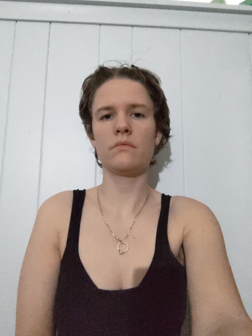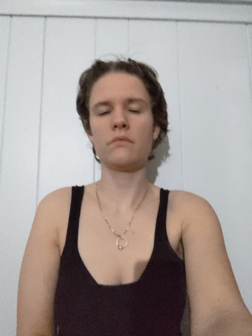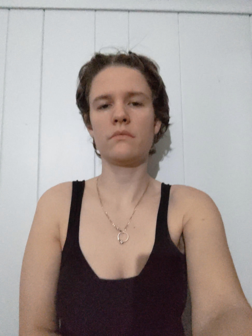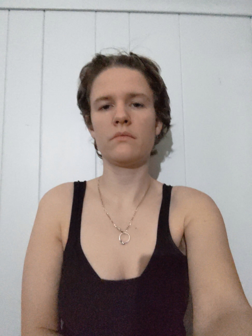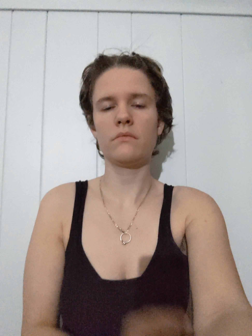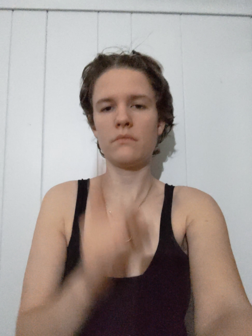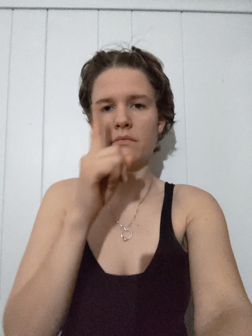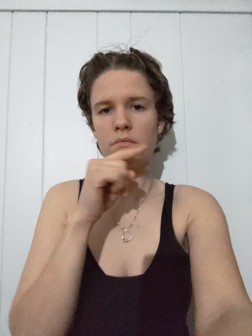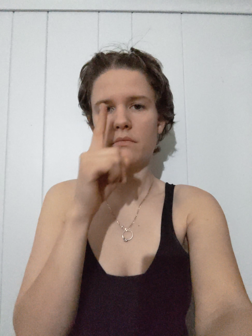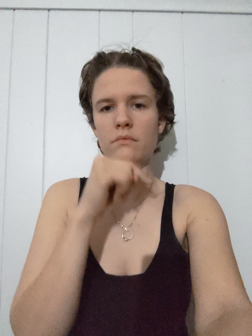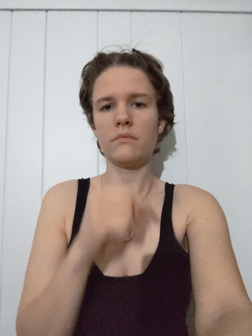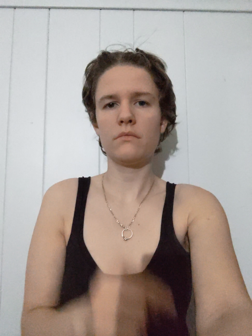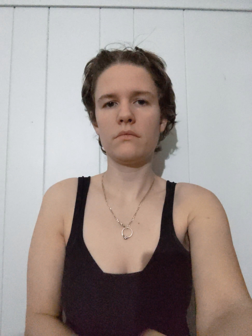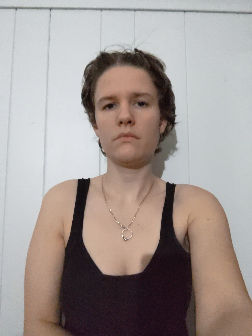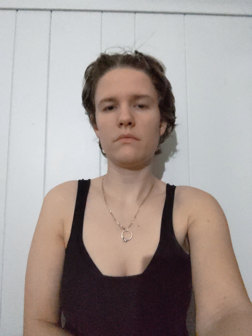mouse